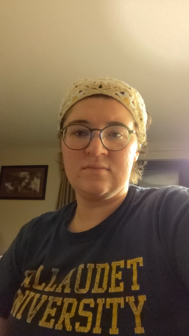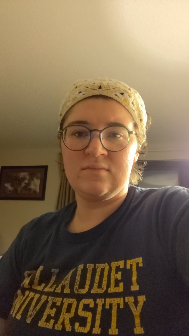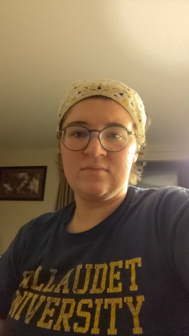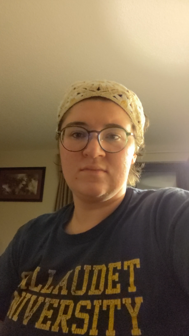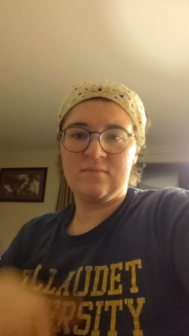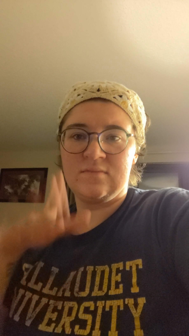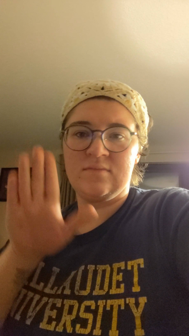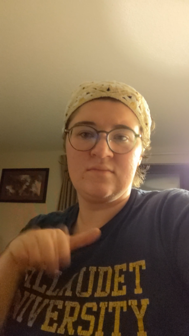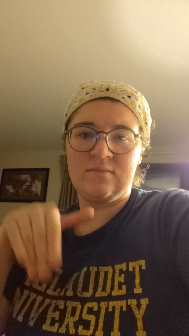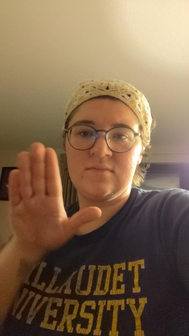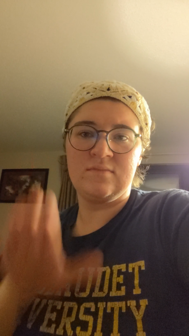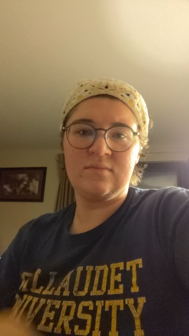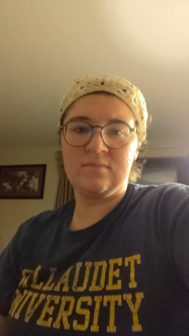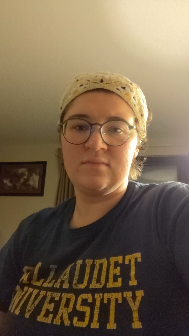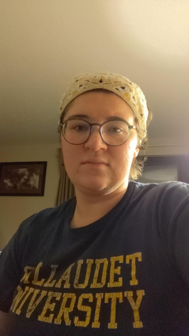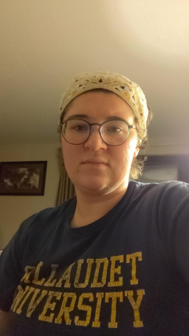paint